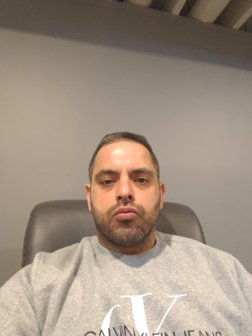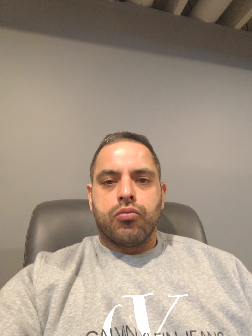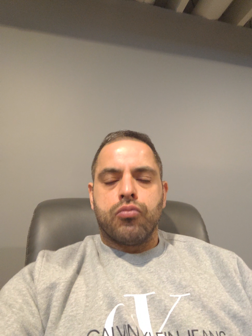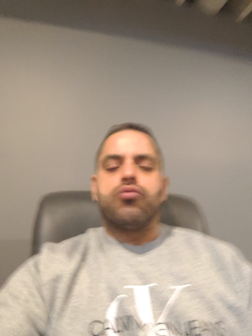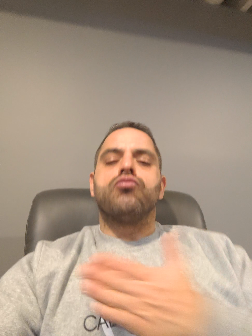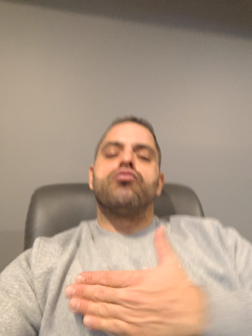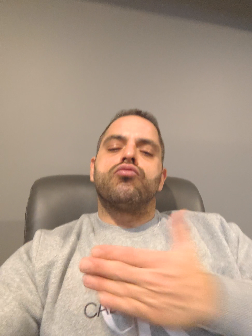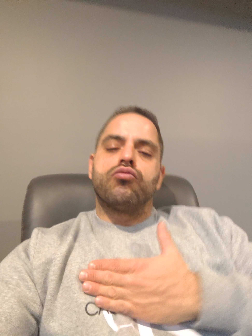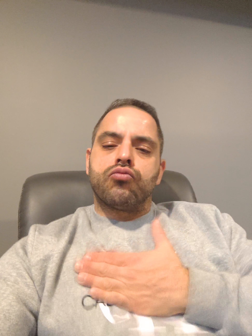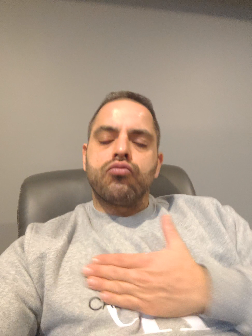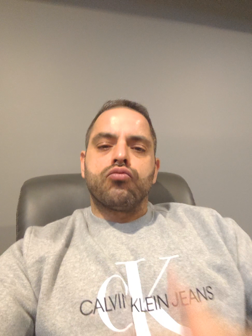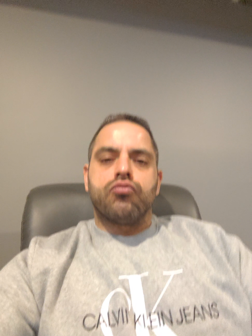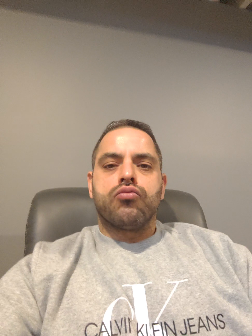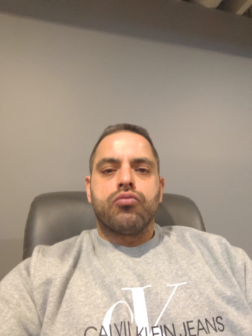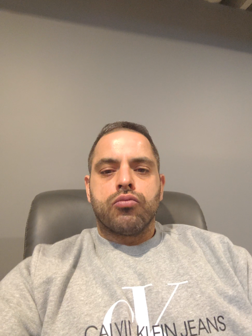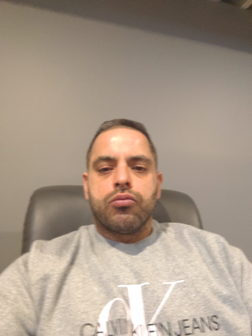my